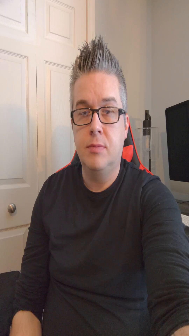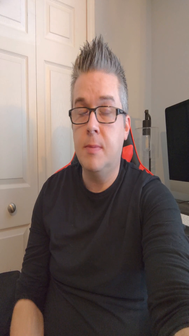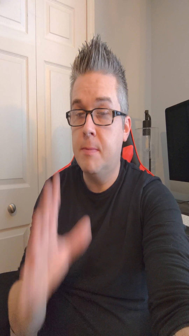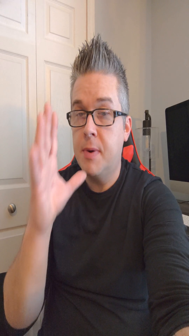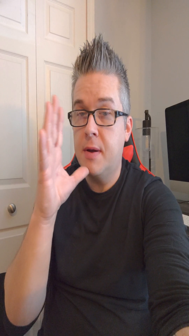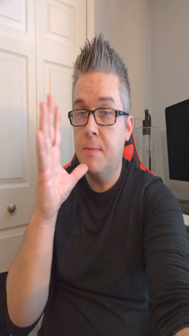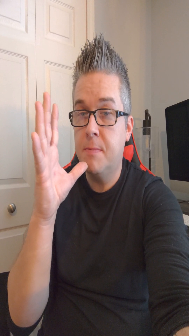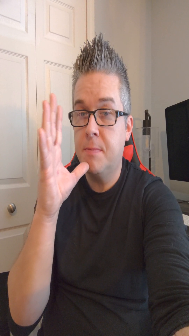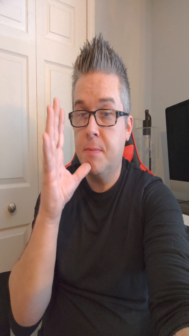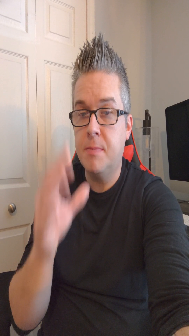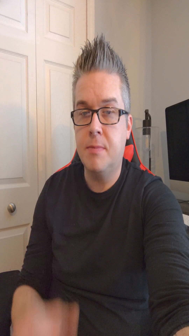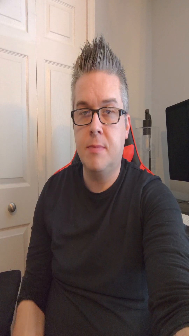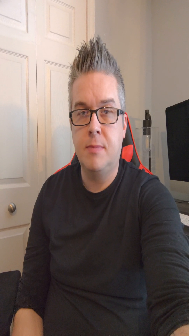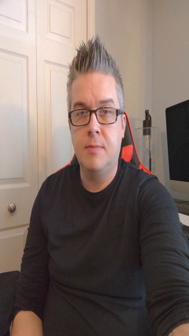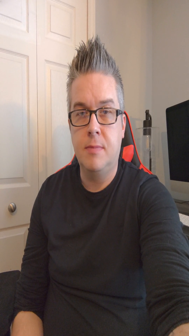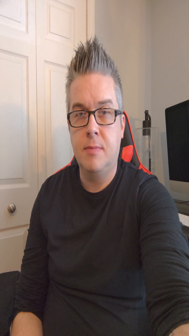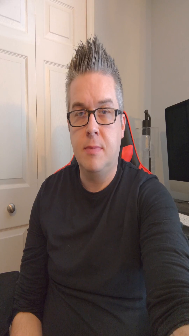mom